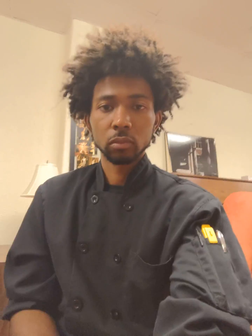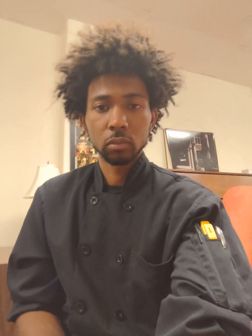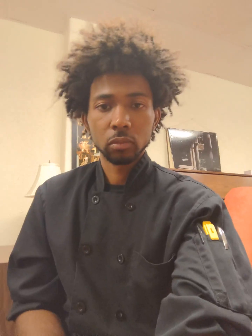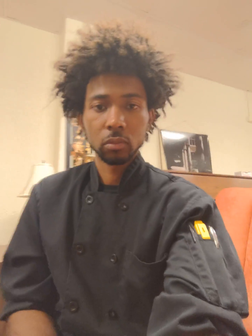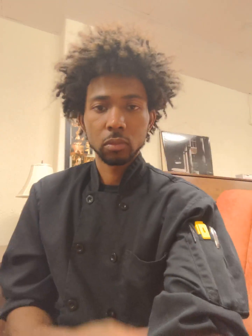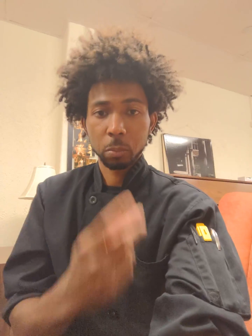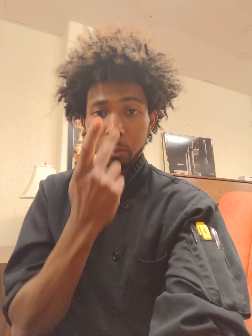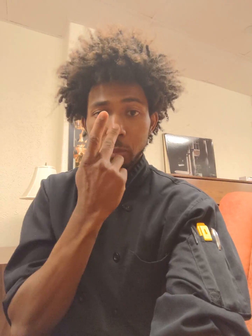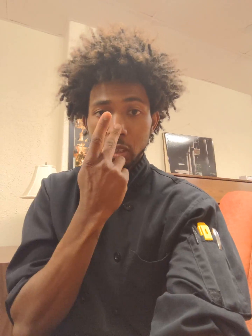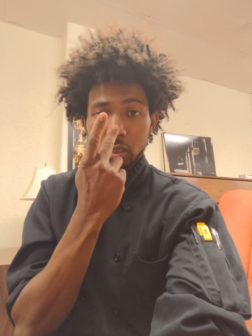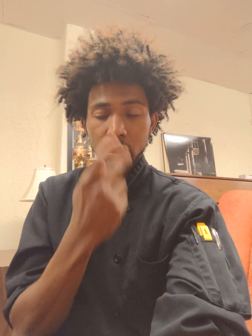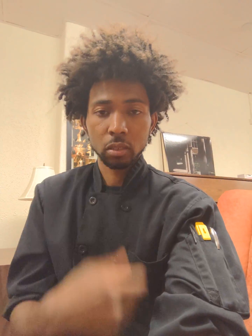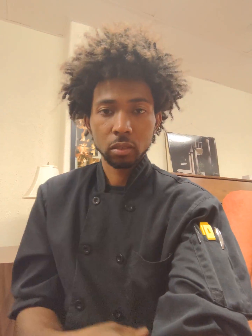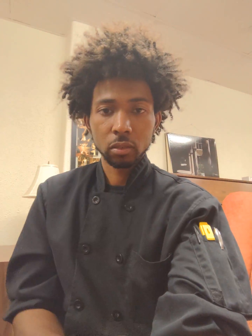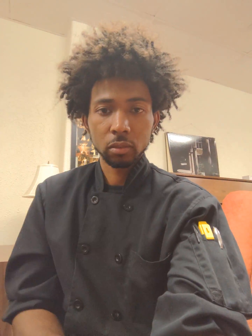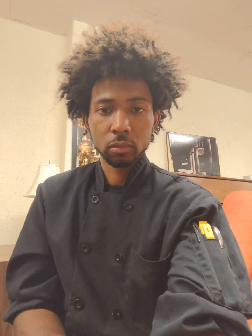penis